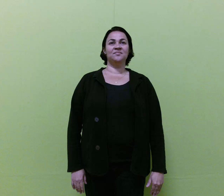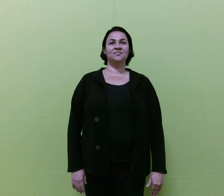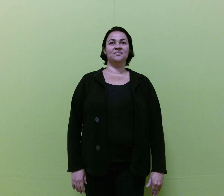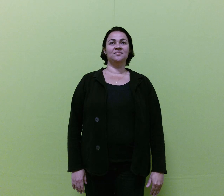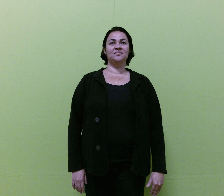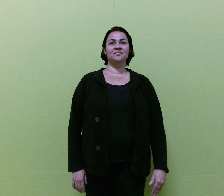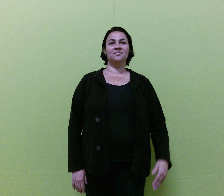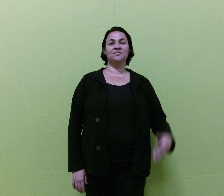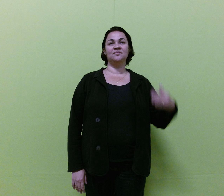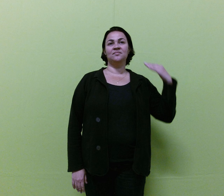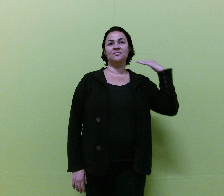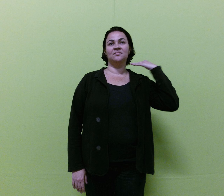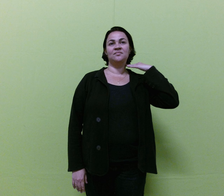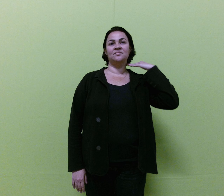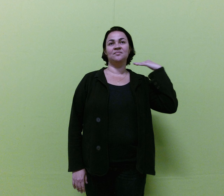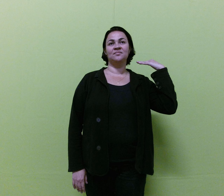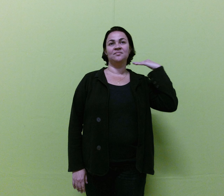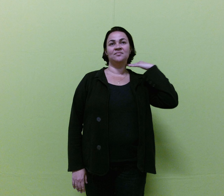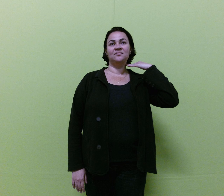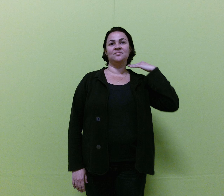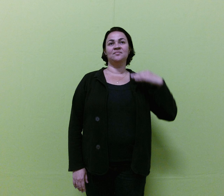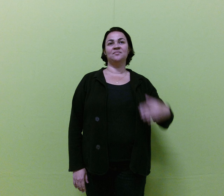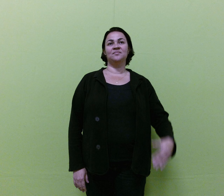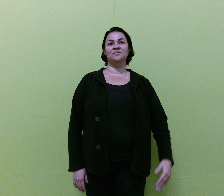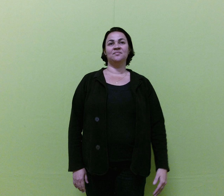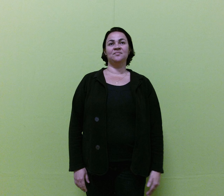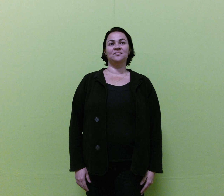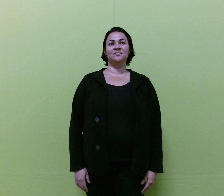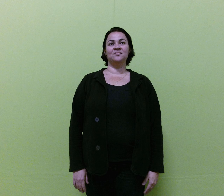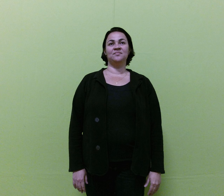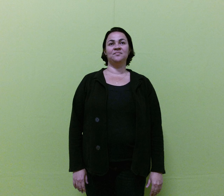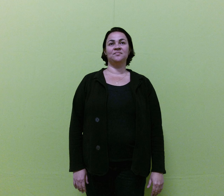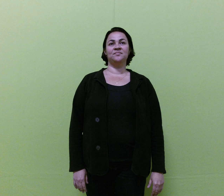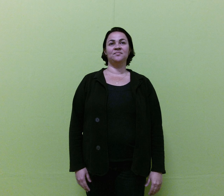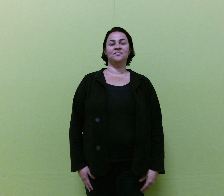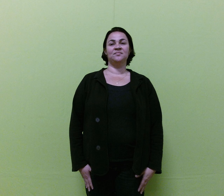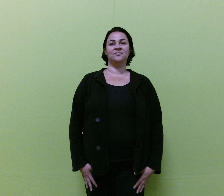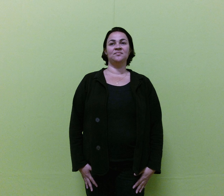banco